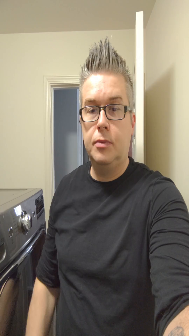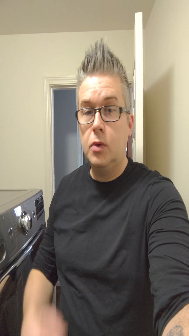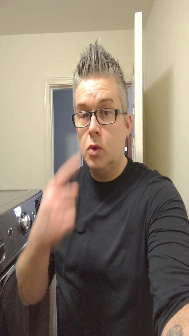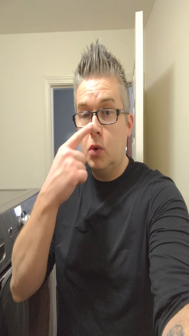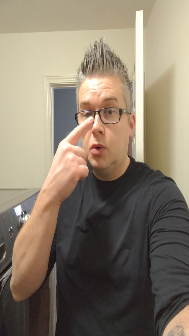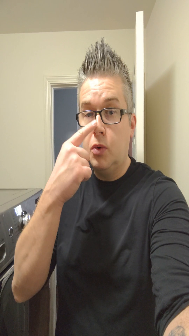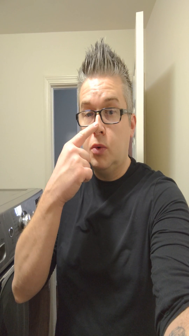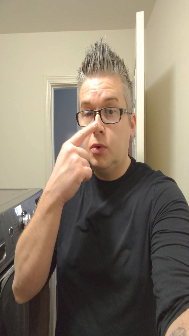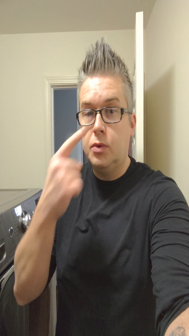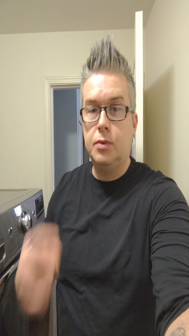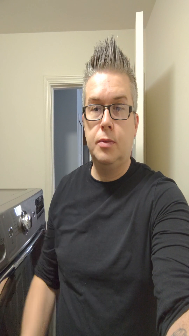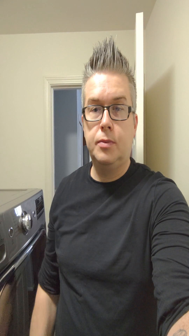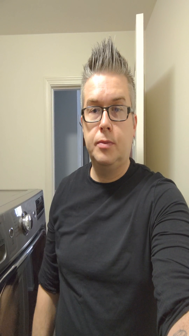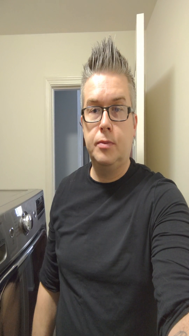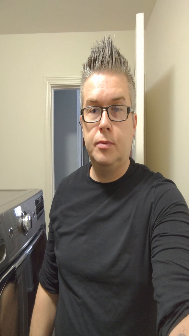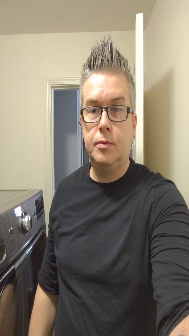nose